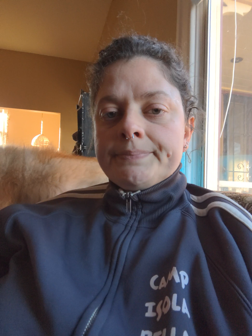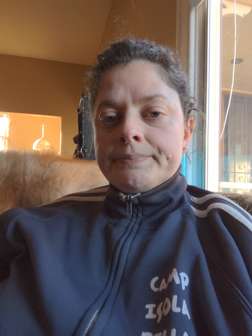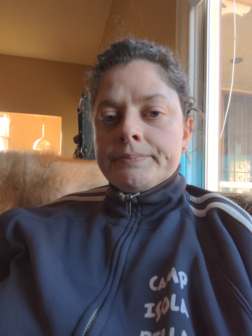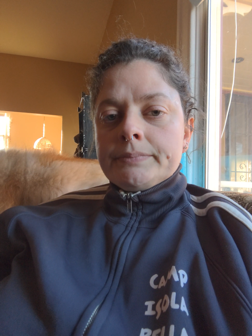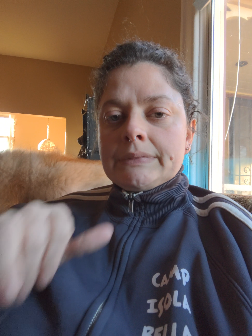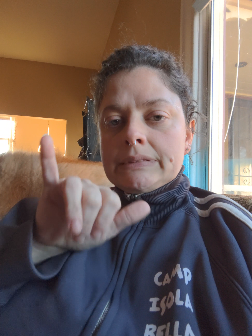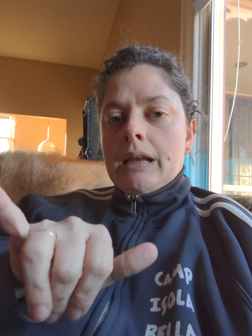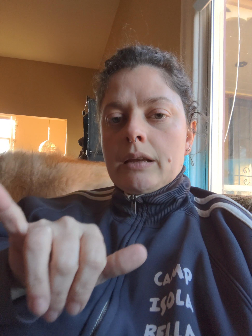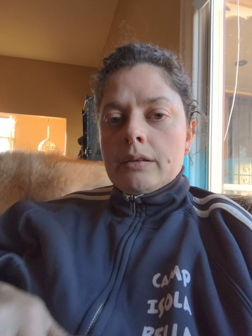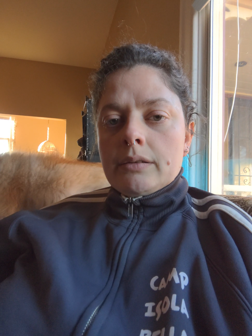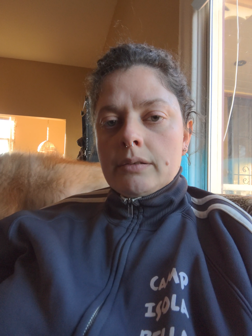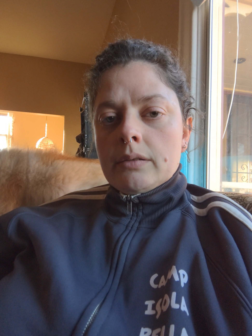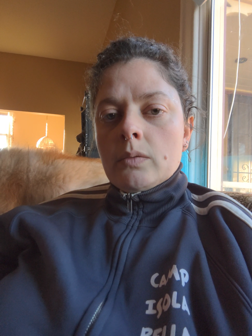stay